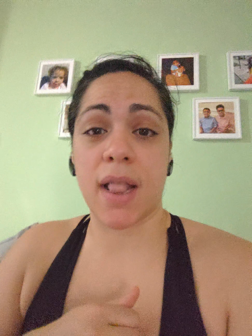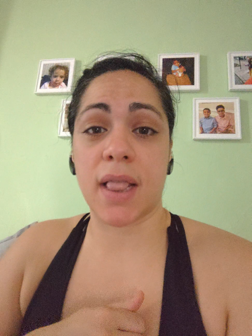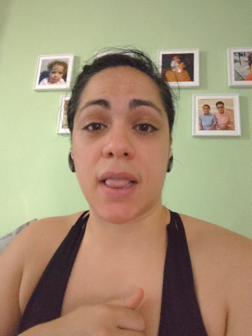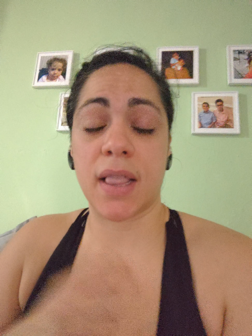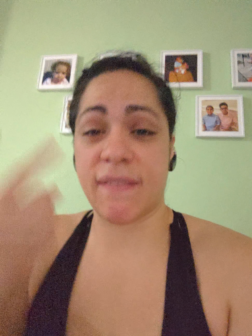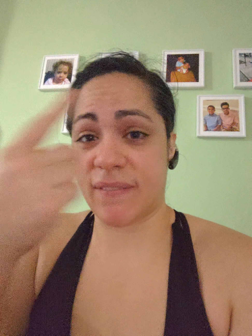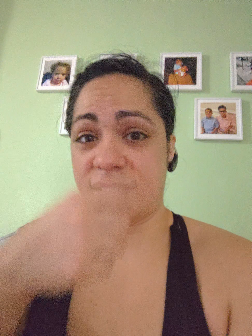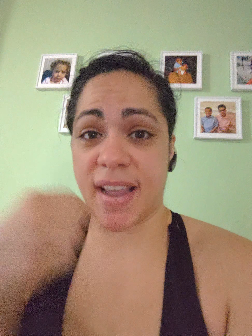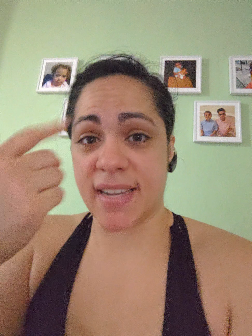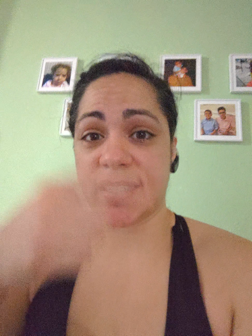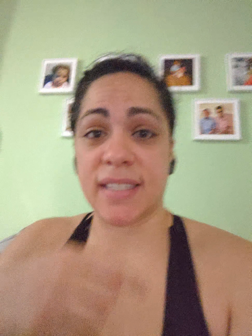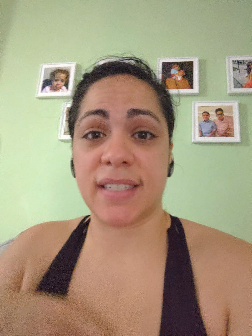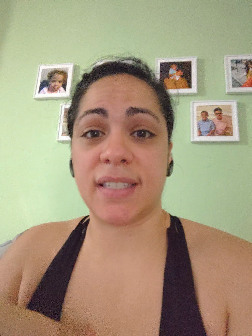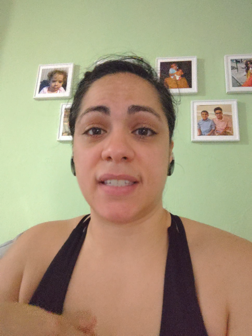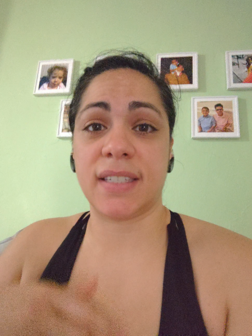face